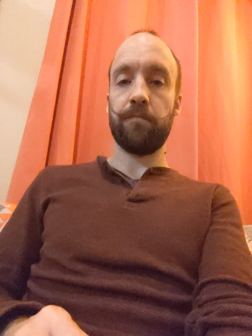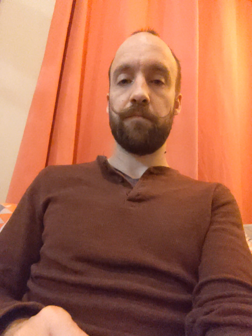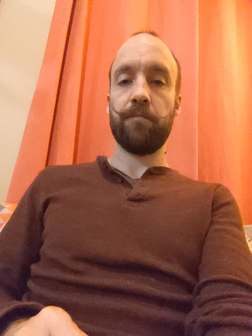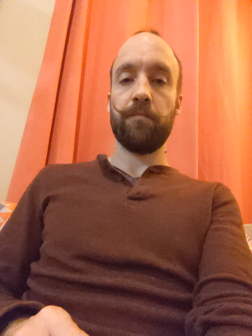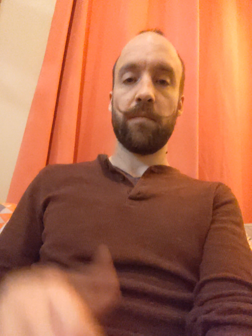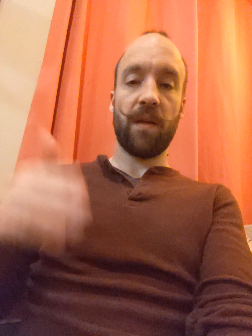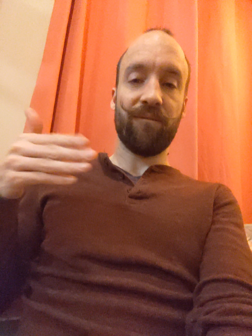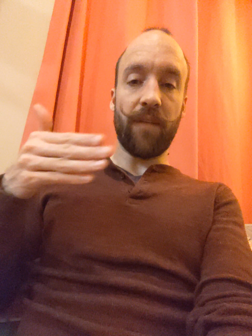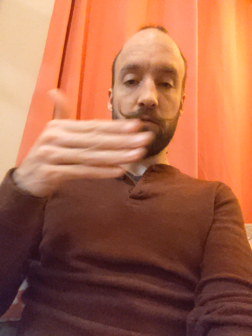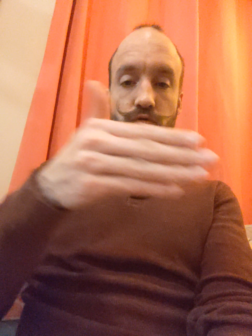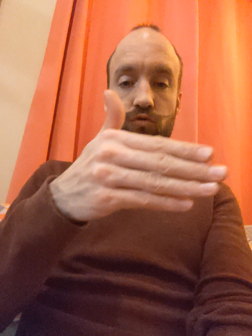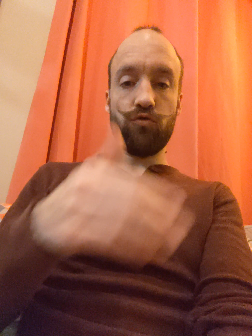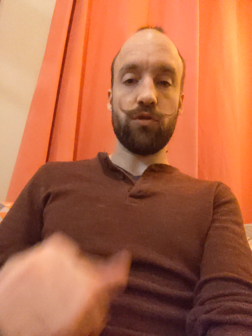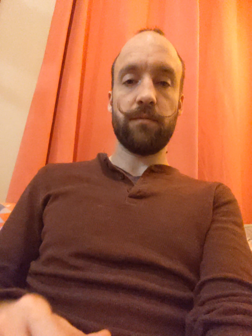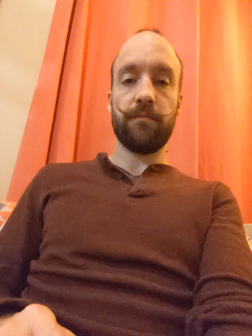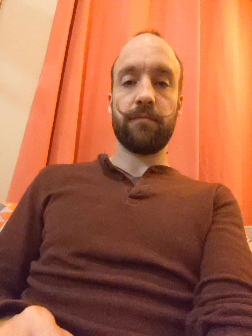fish